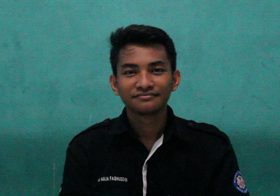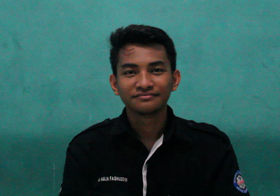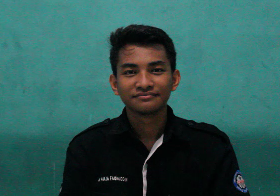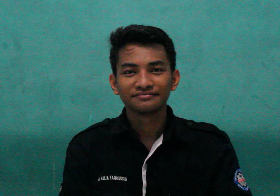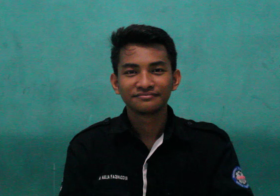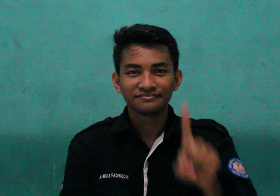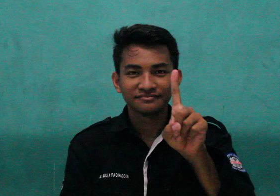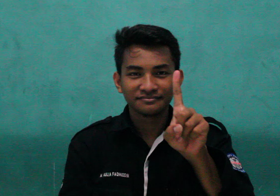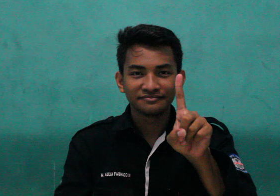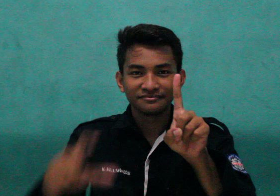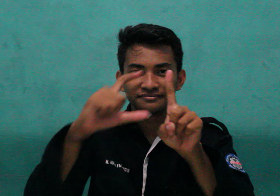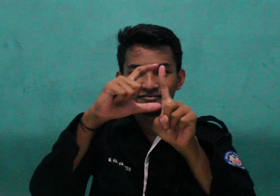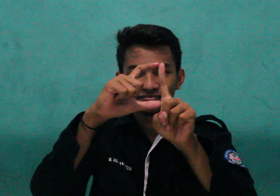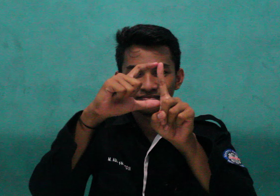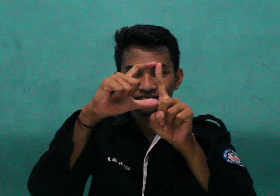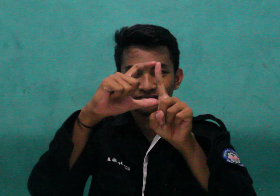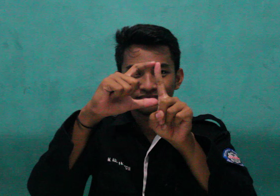D